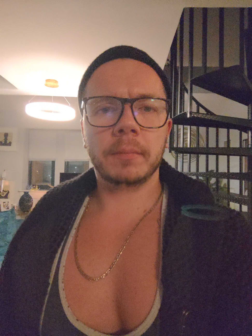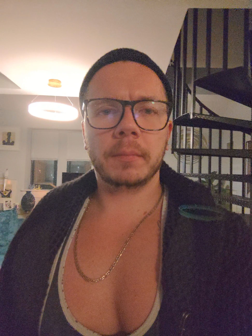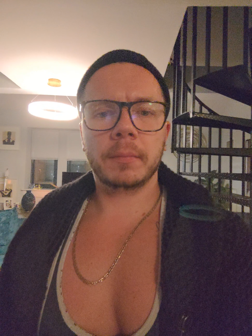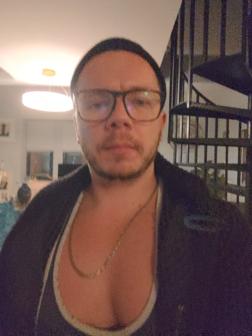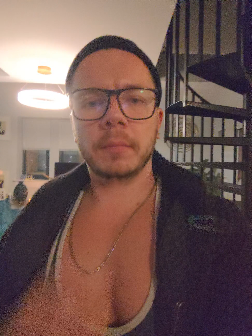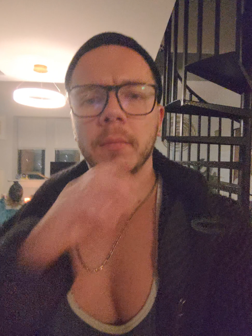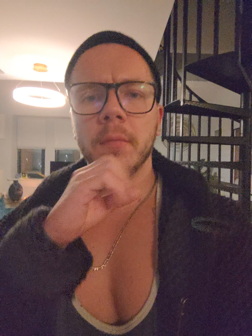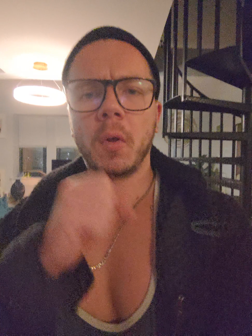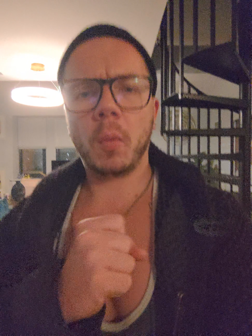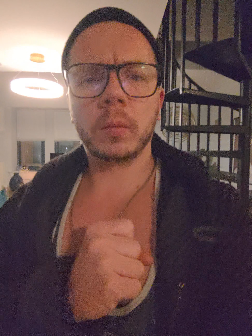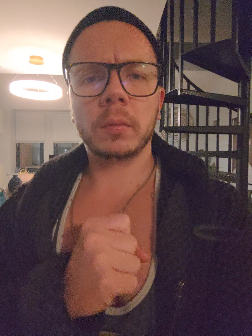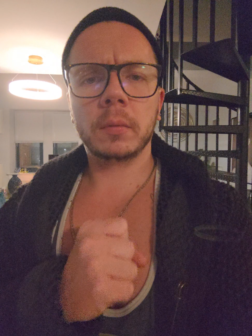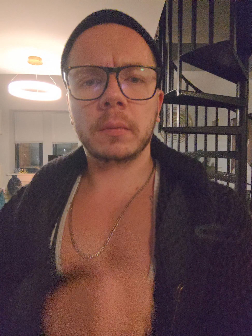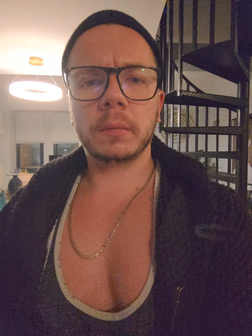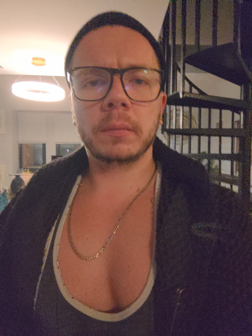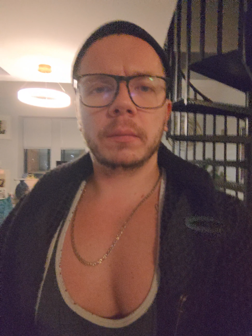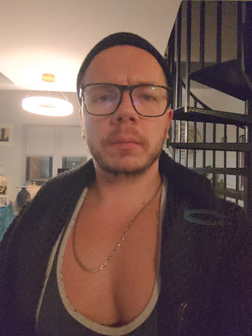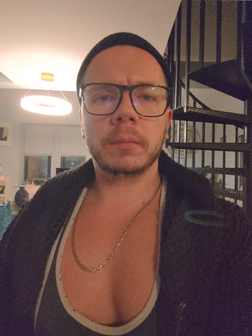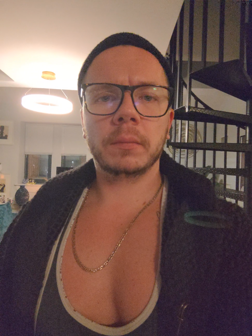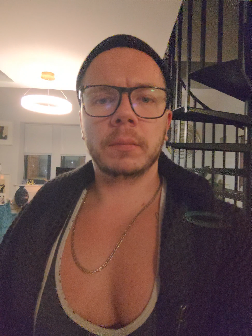old